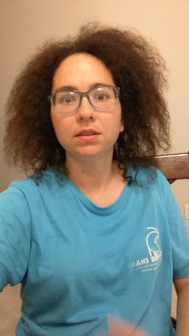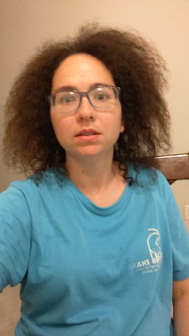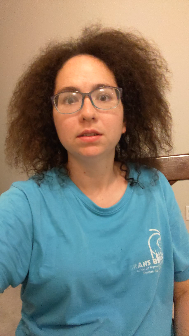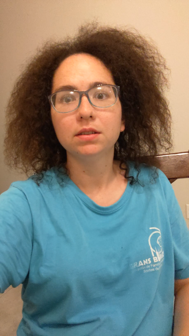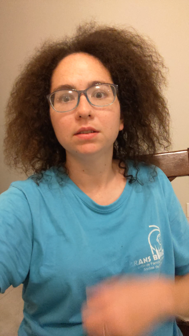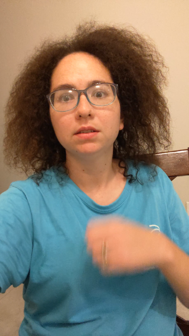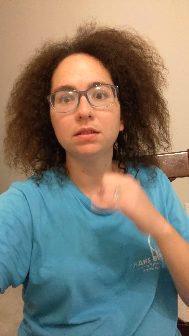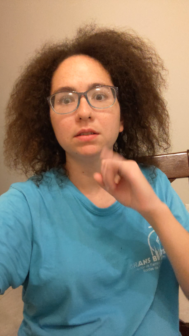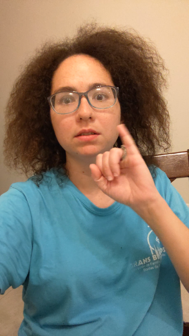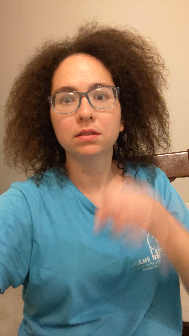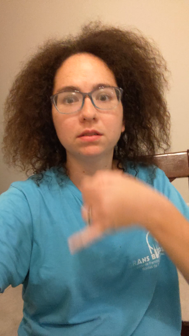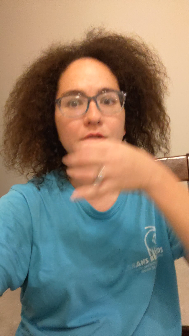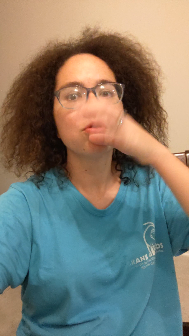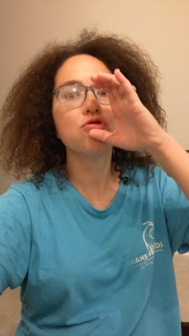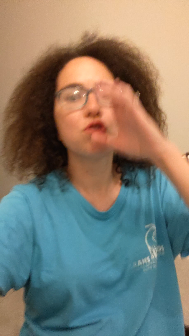juice